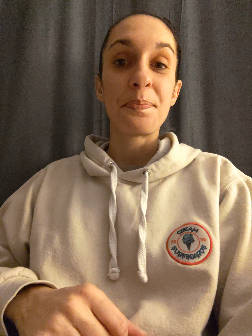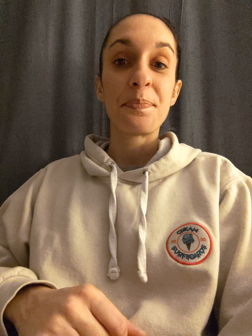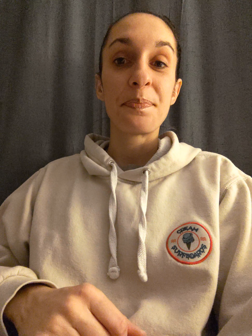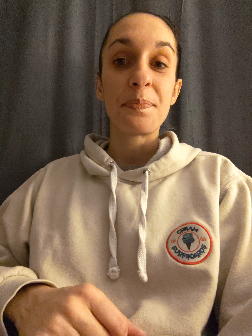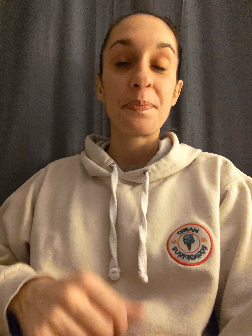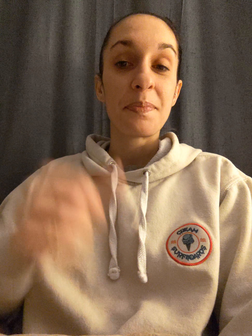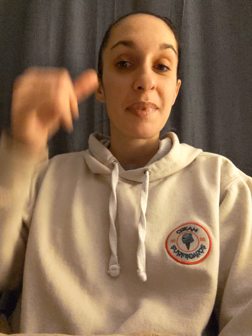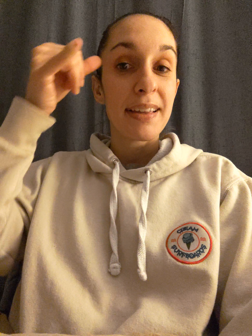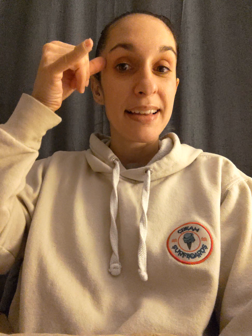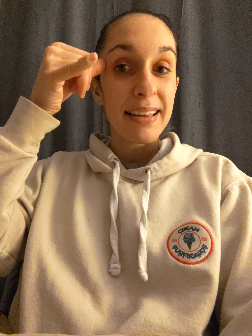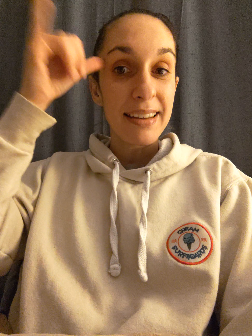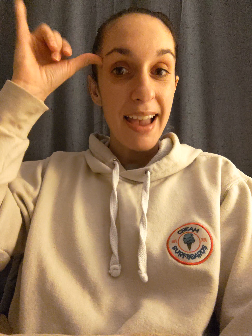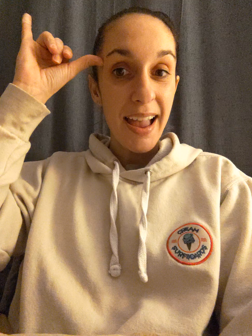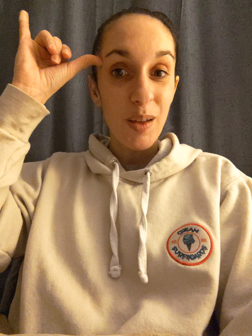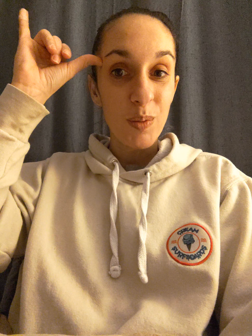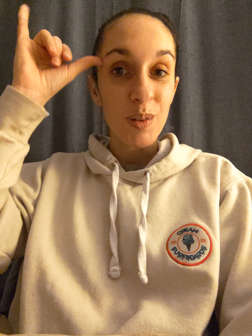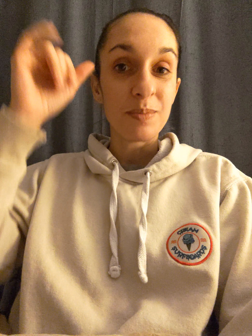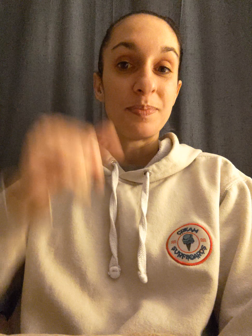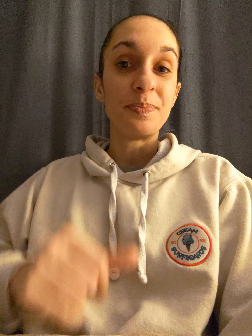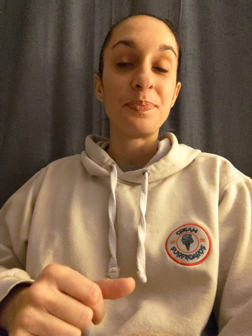cow